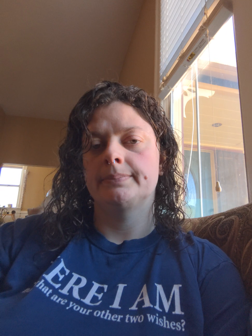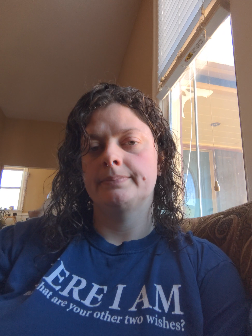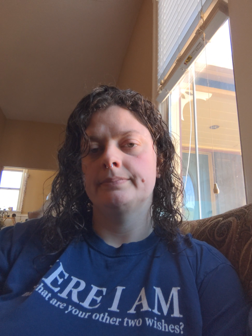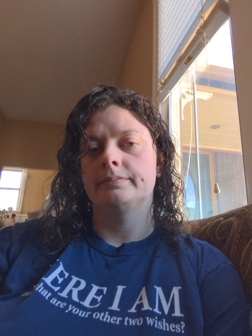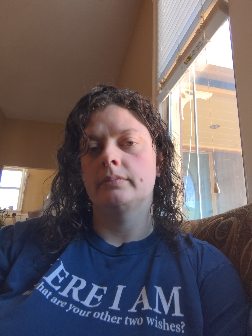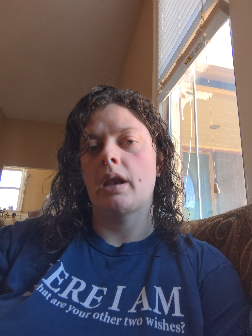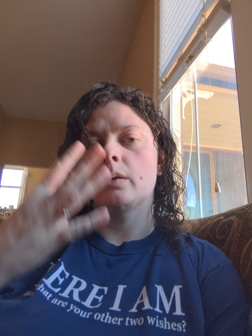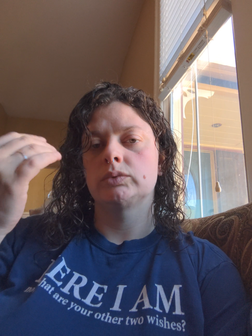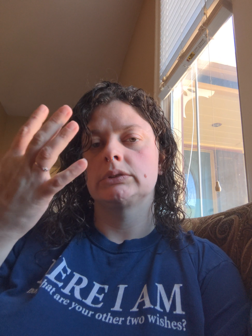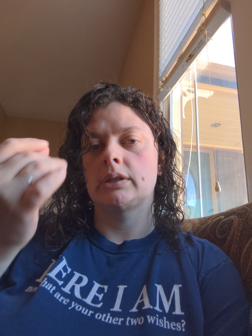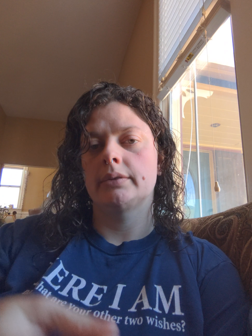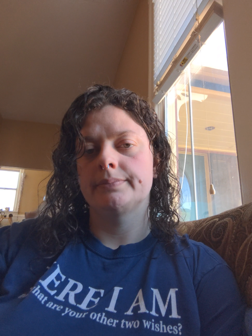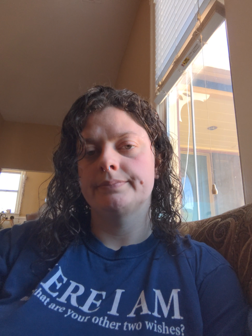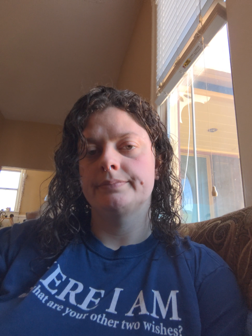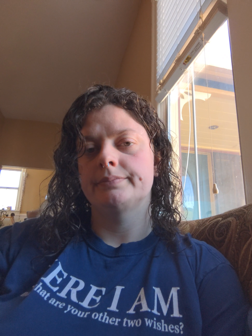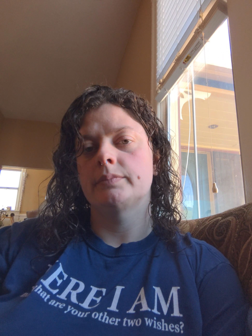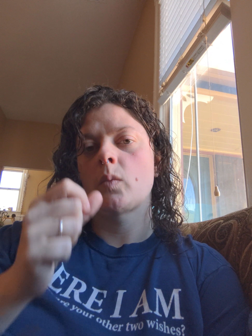outside